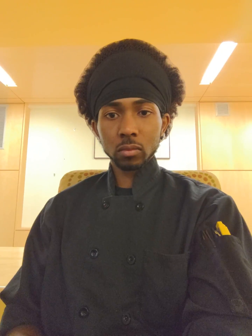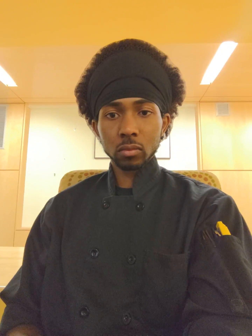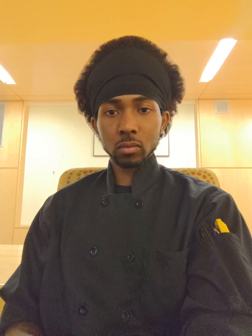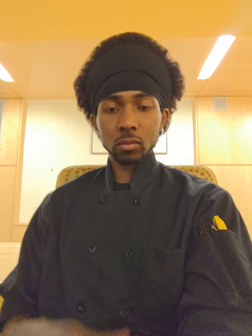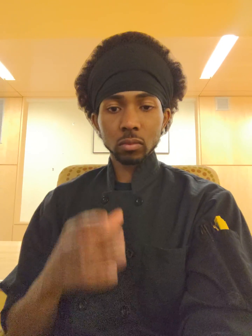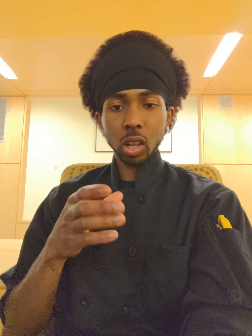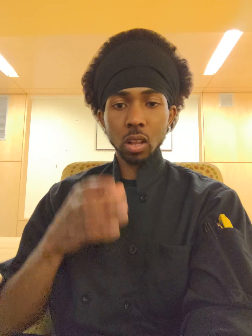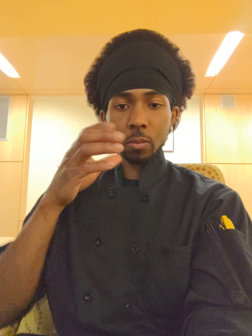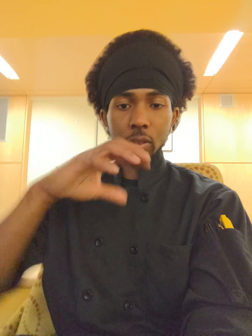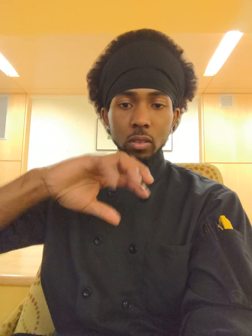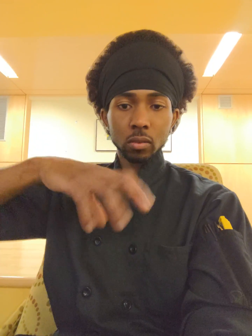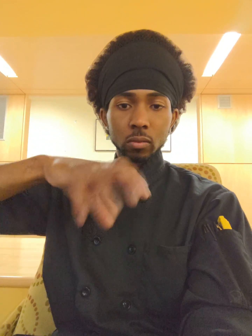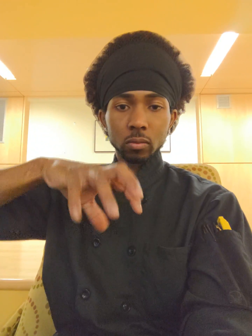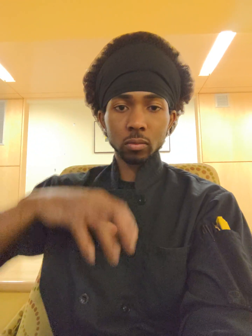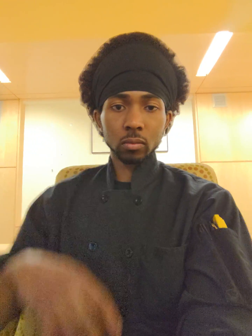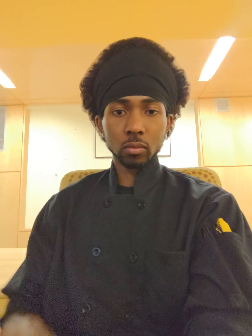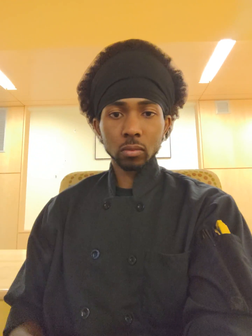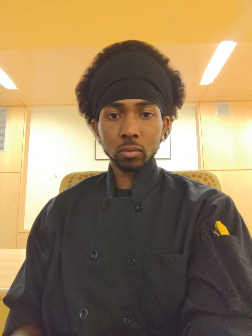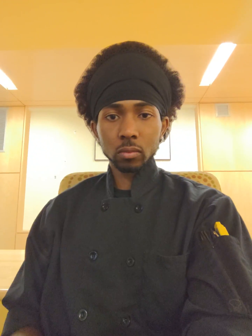jar